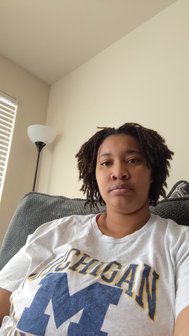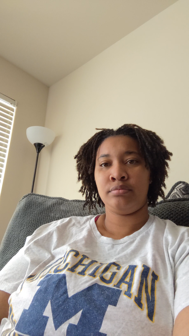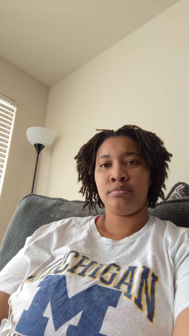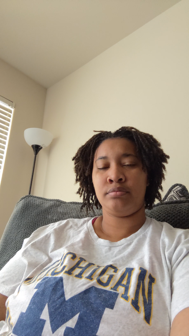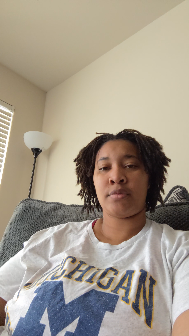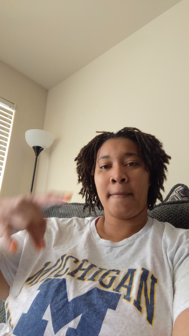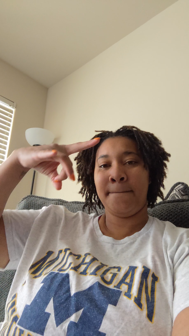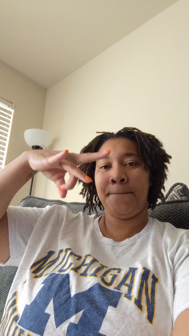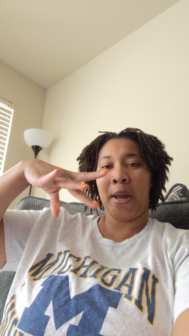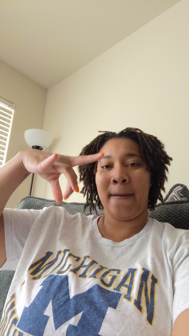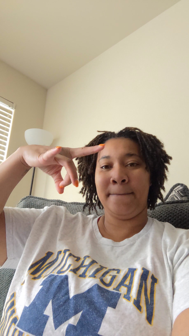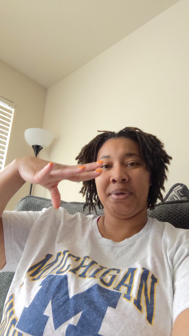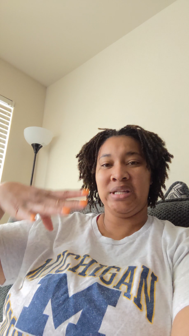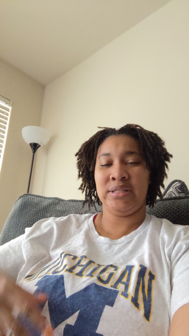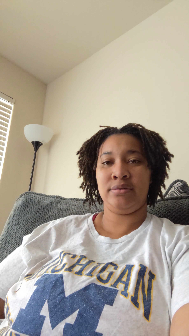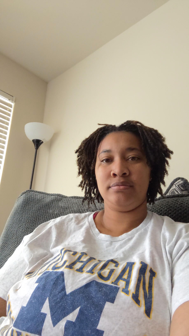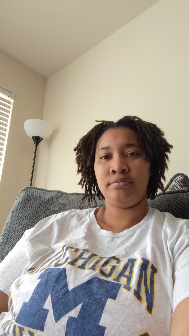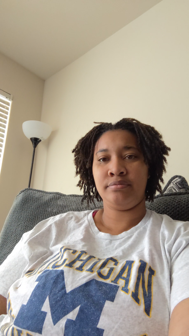pumpkin